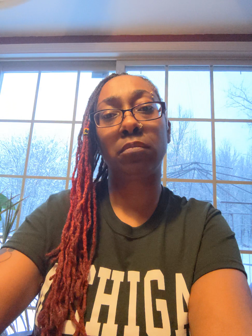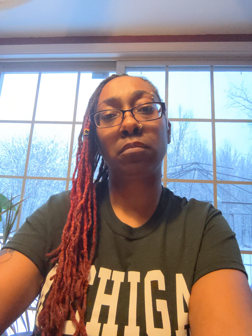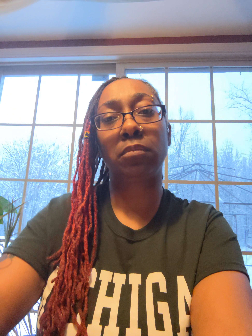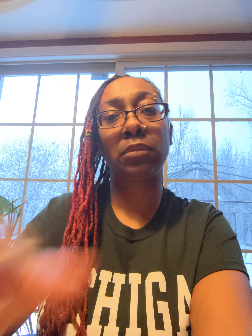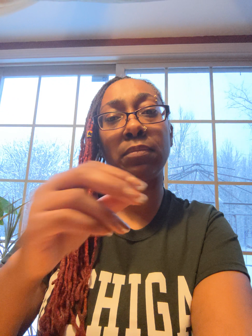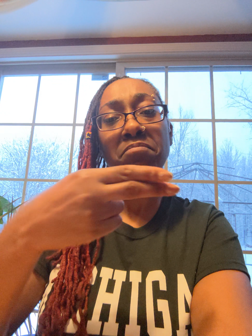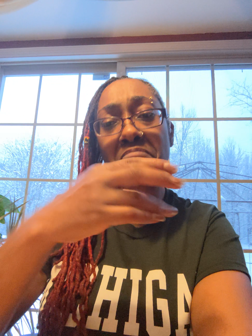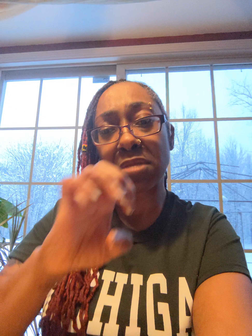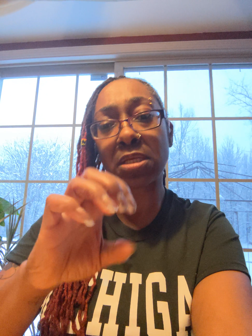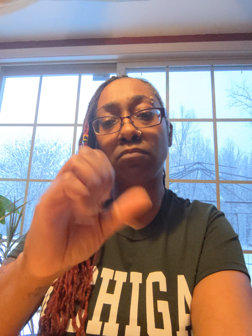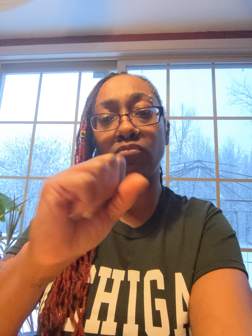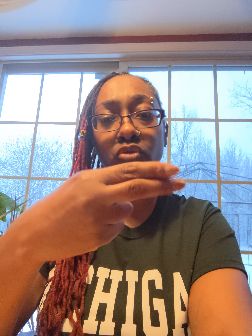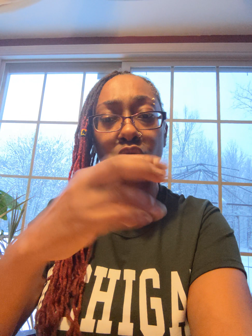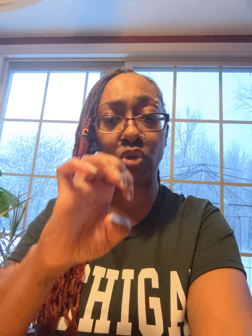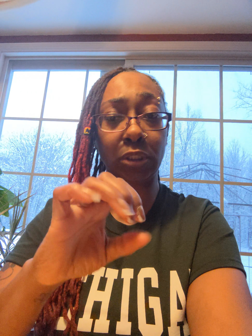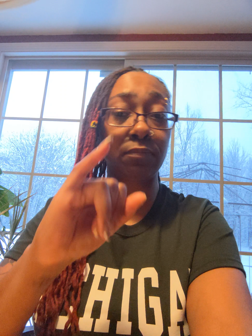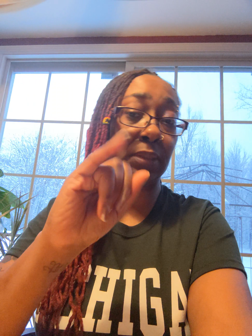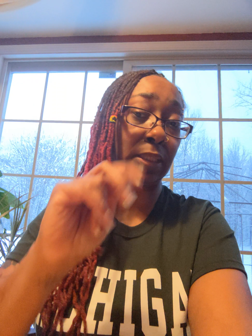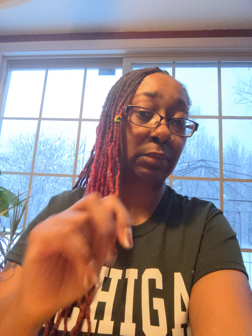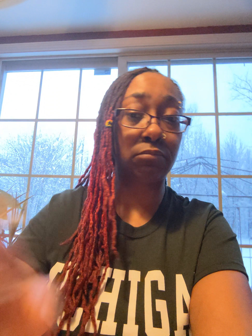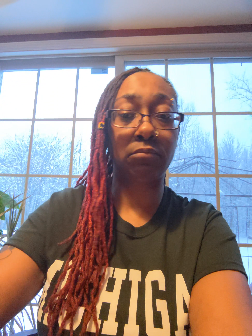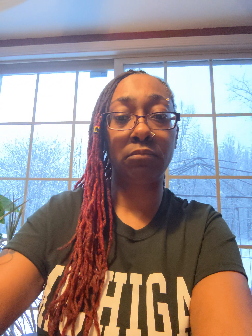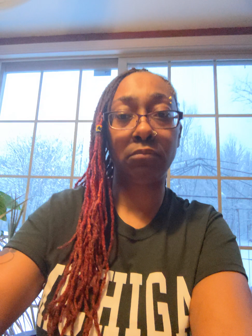he/she/it